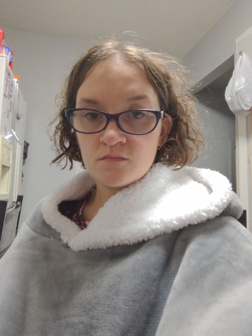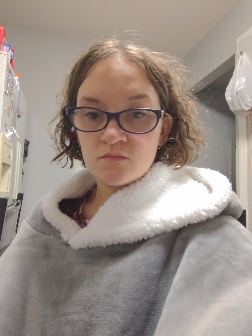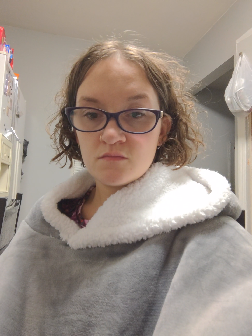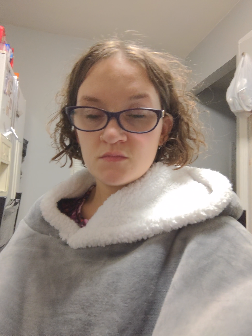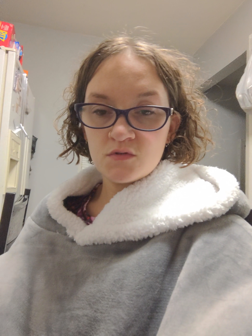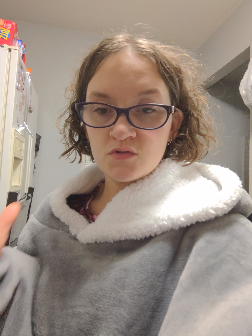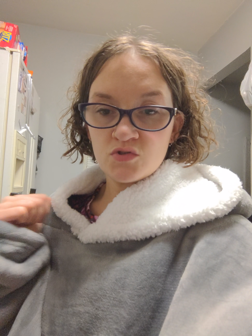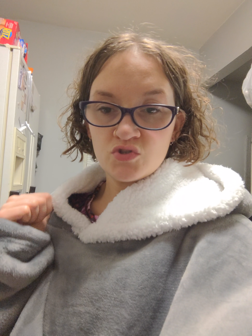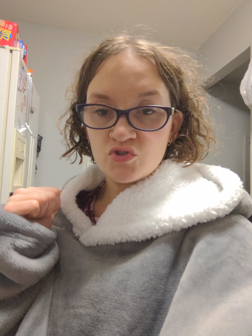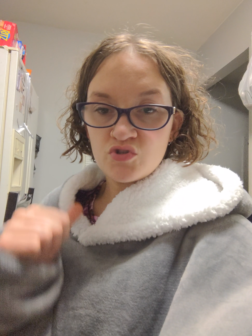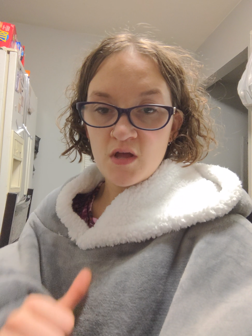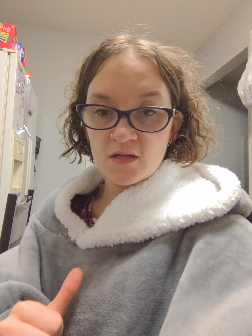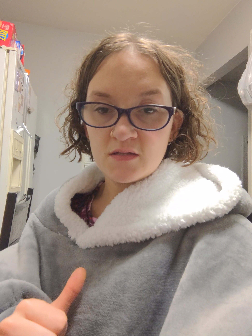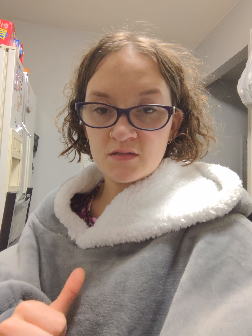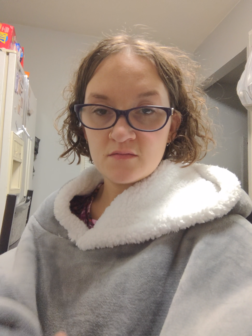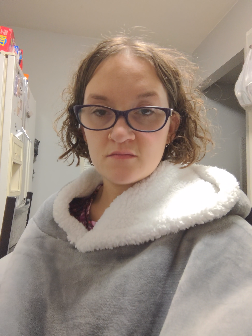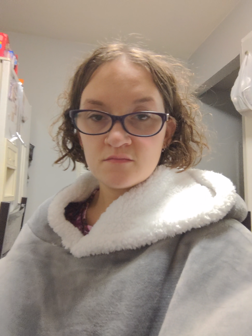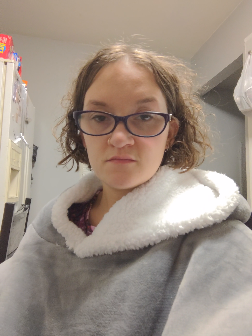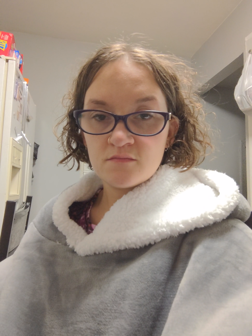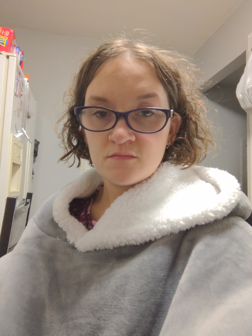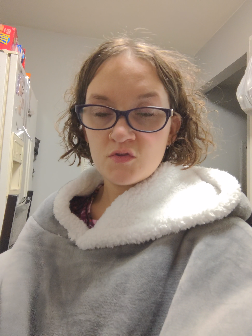jacket